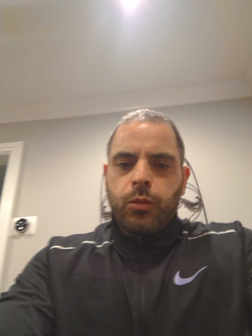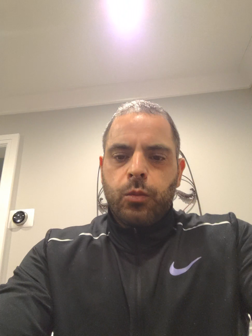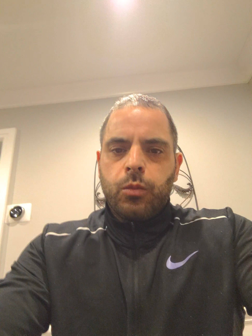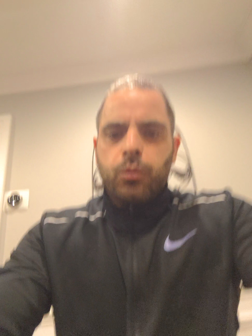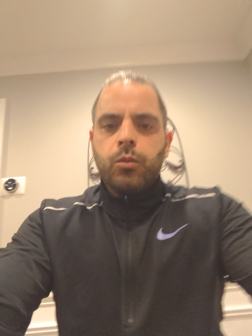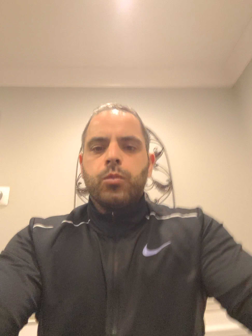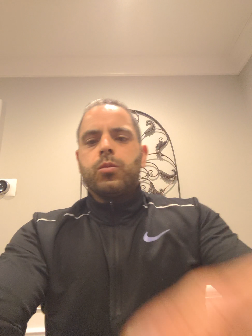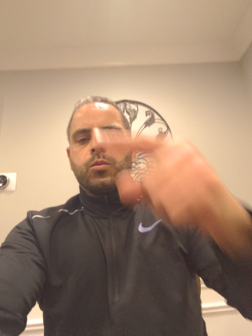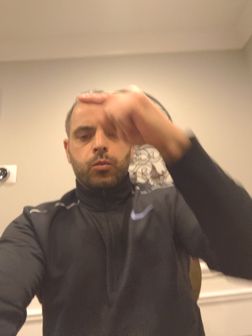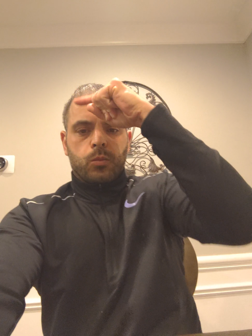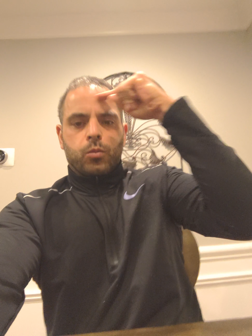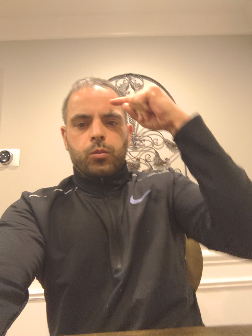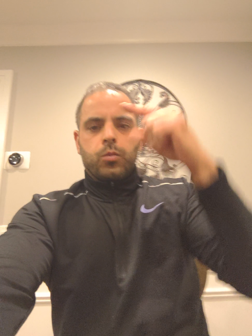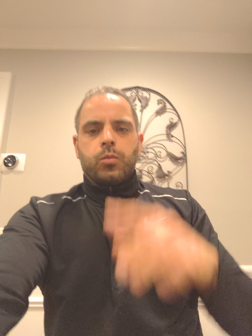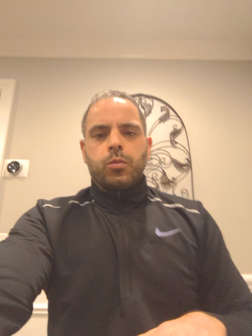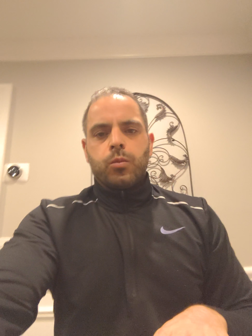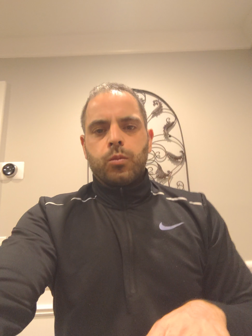black